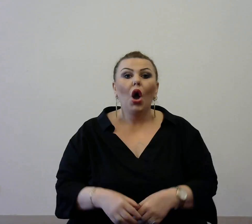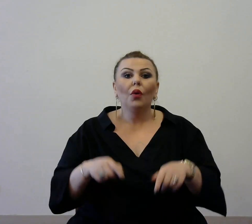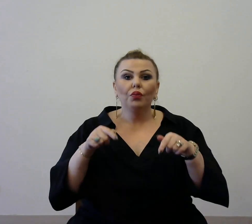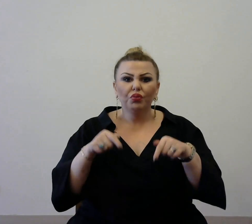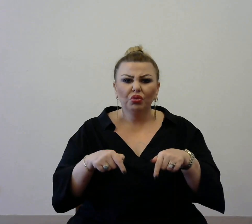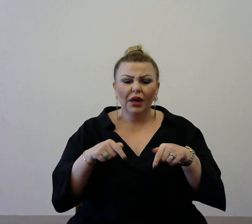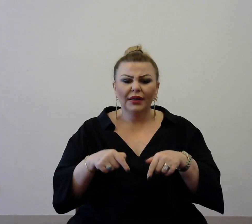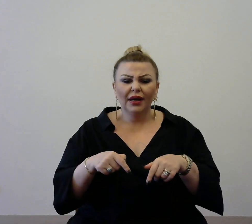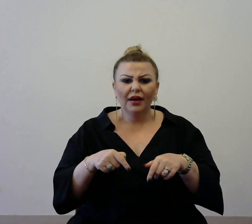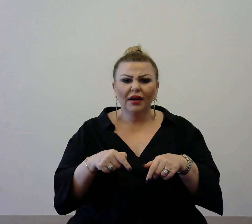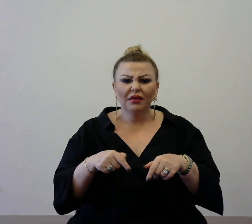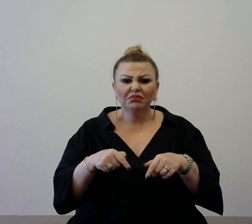burda